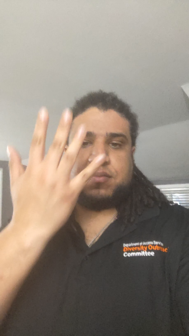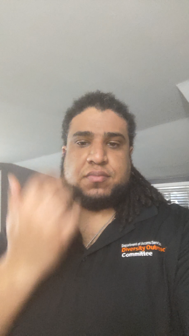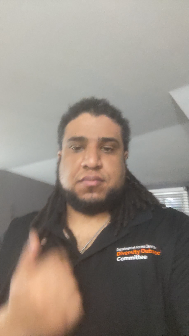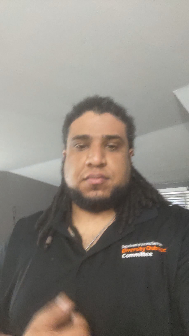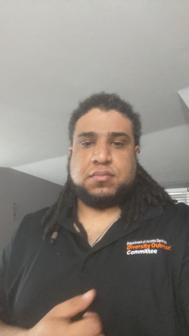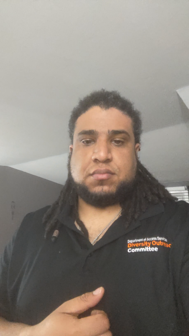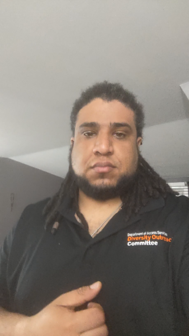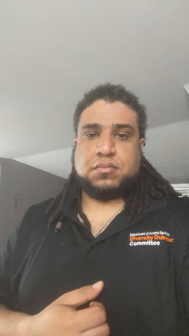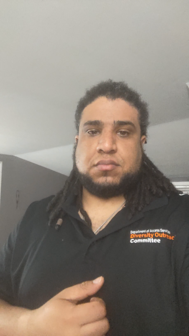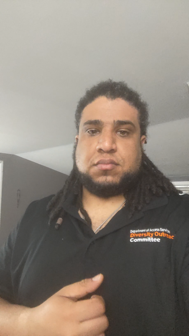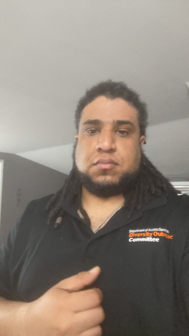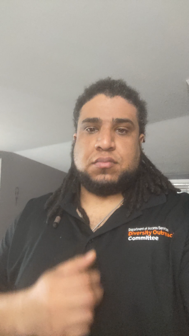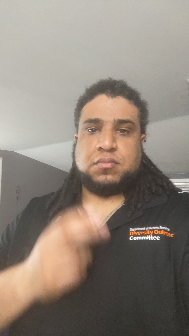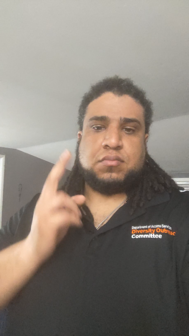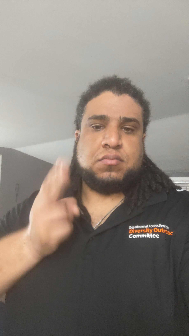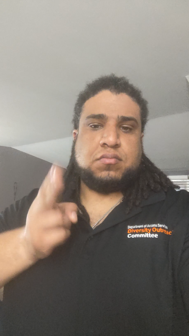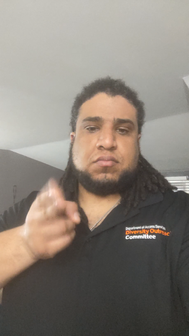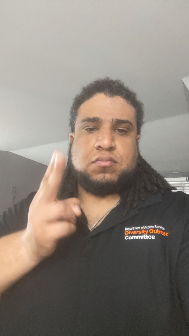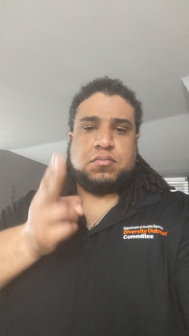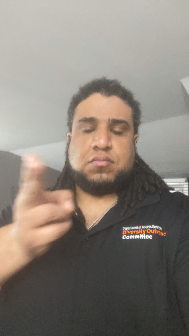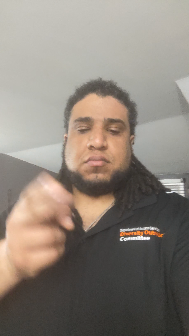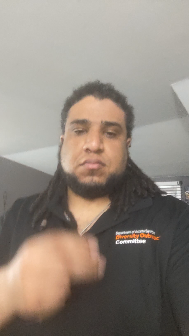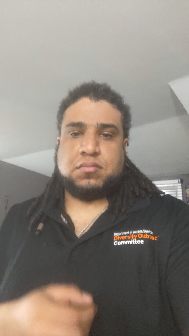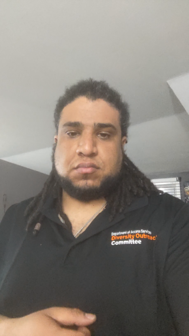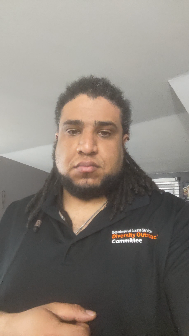hurry